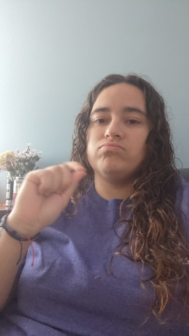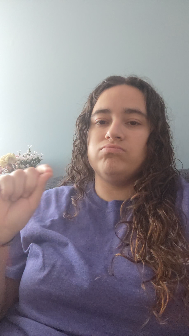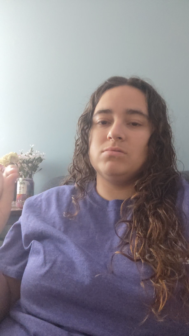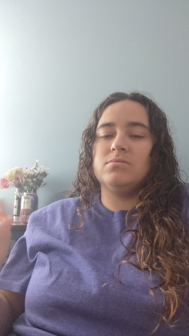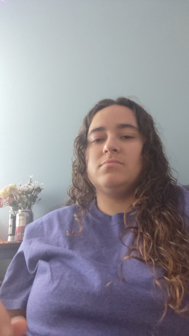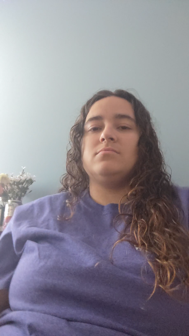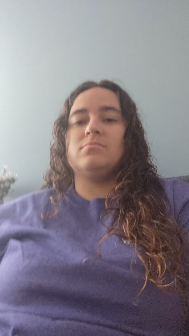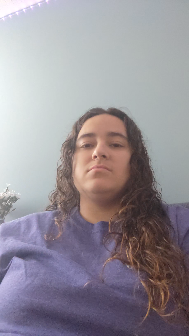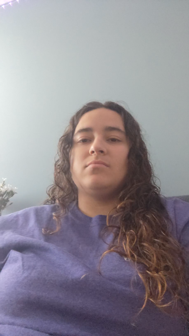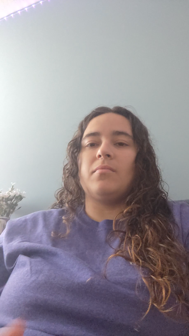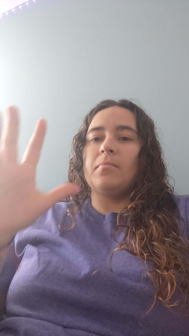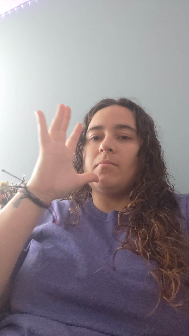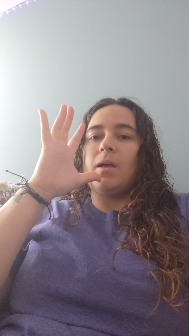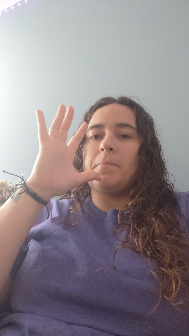mommy